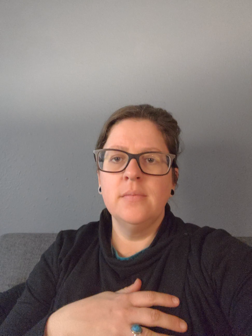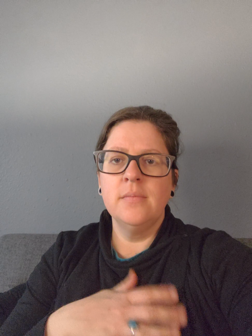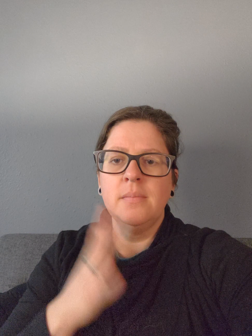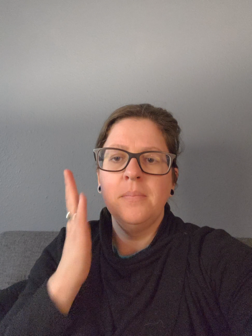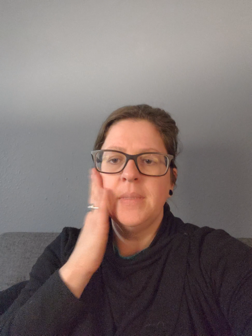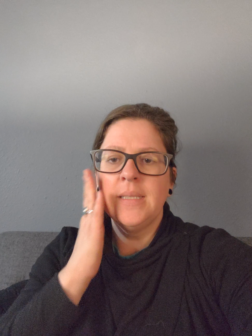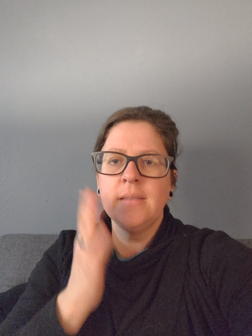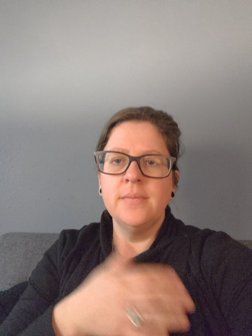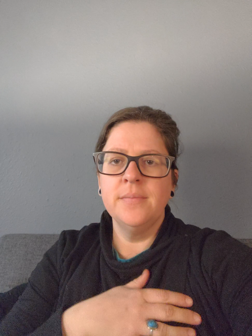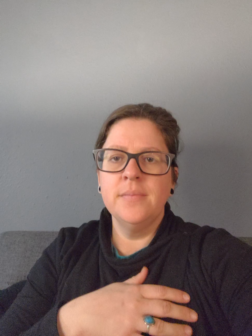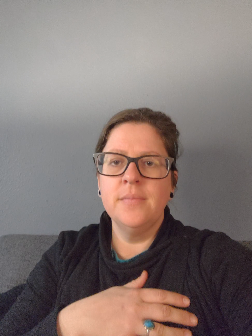bed